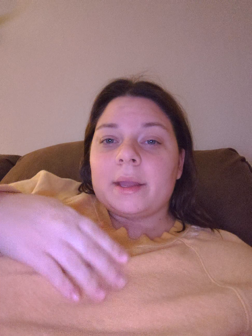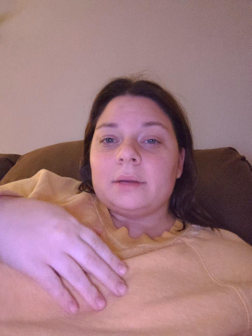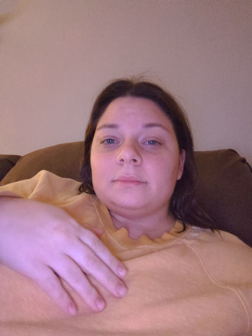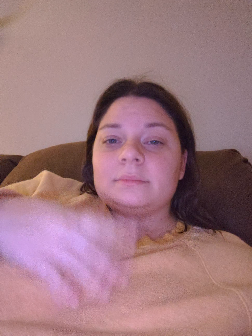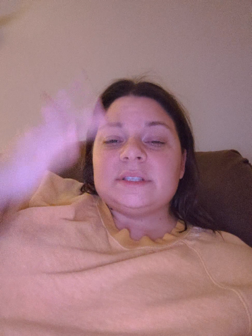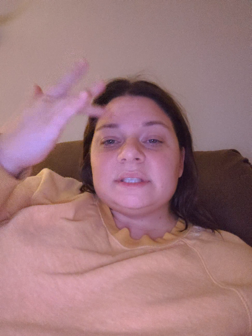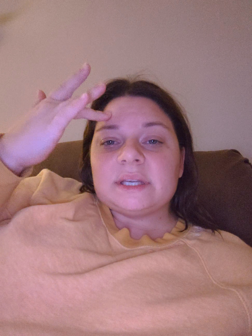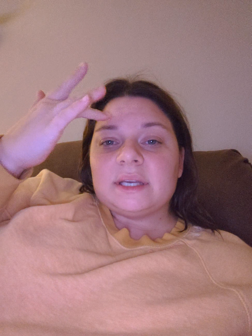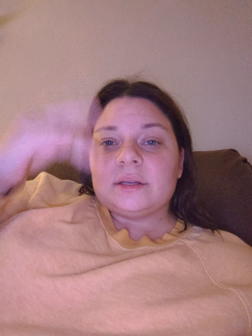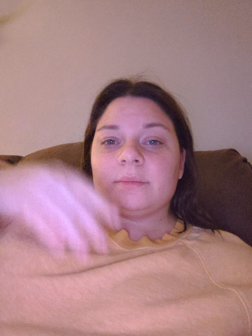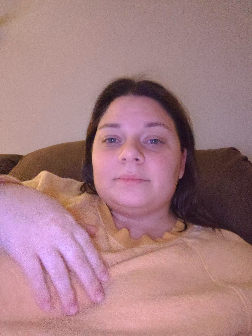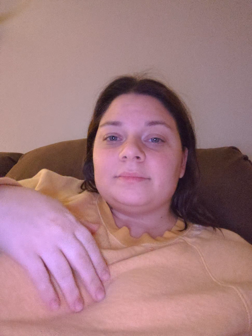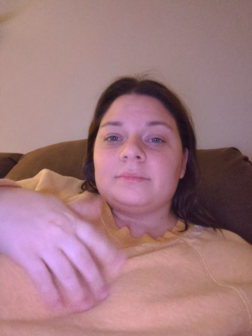sick